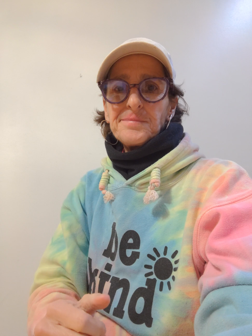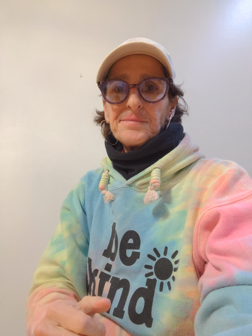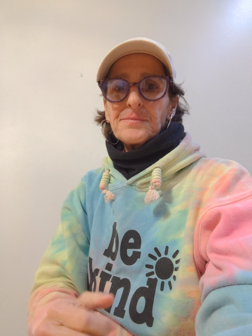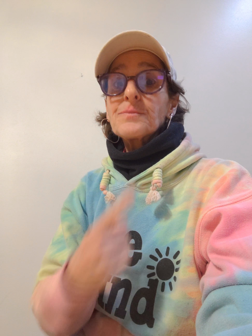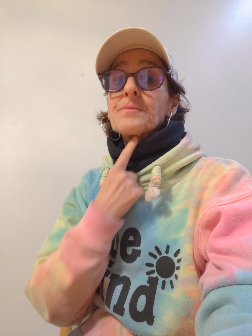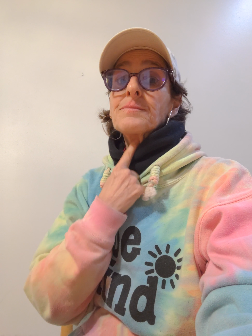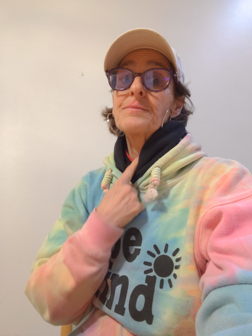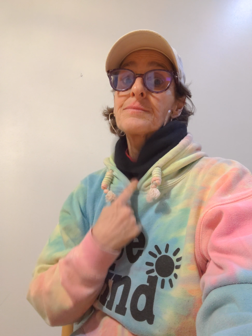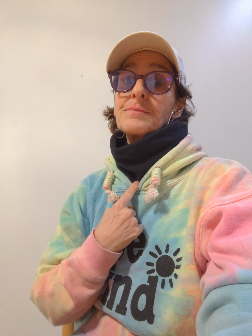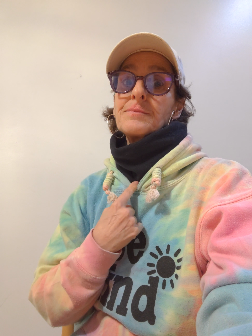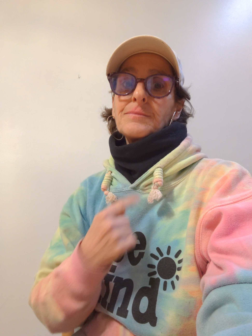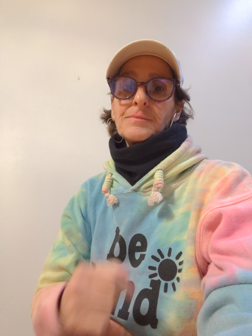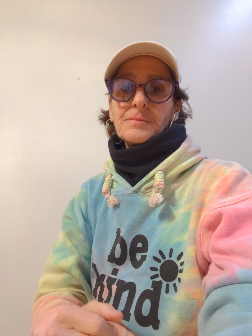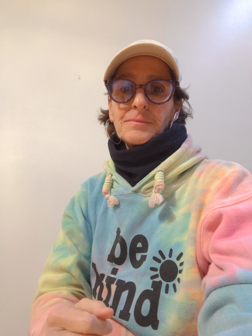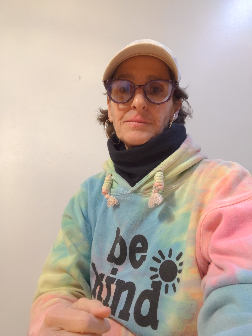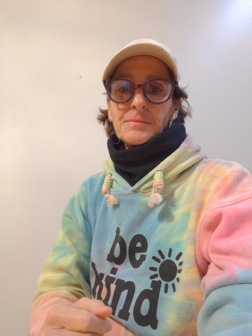thirsty